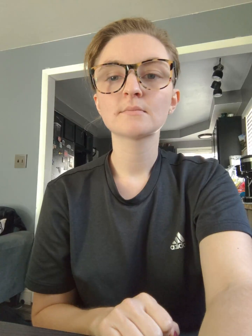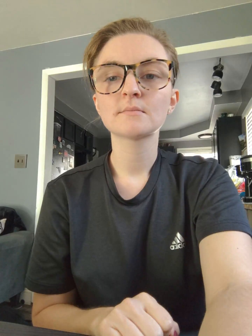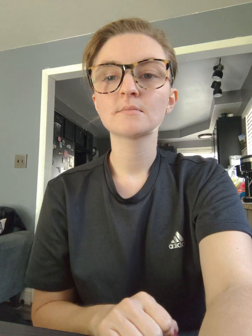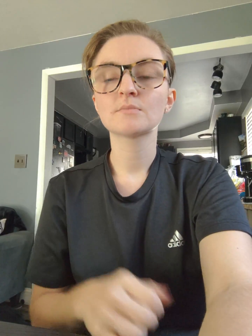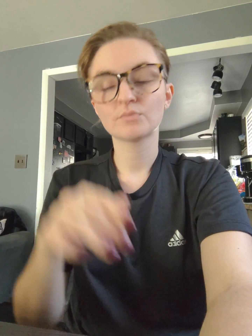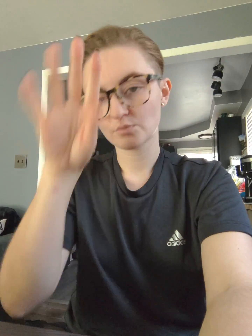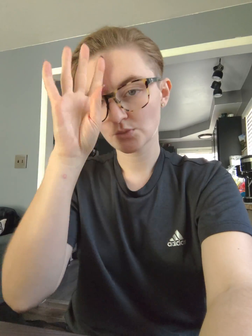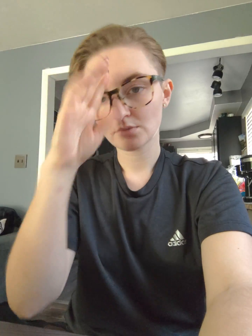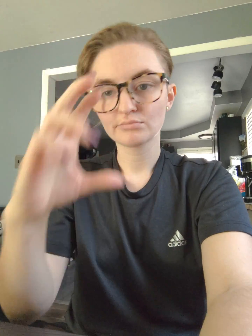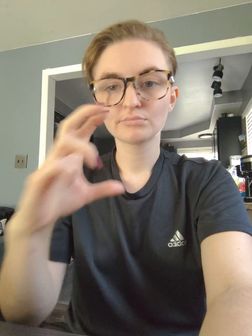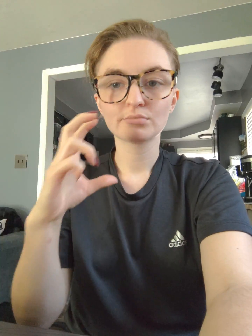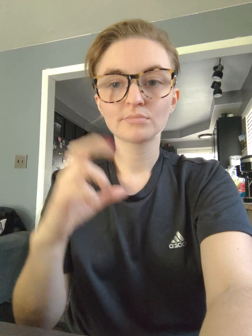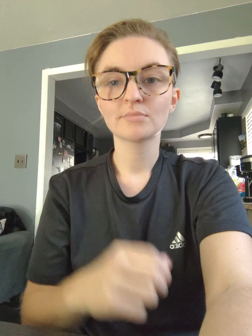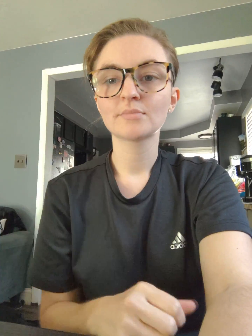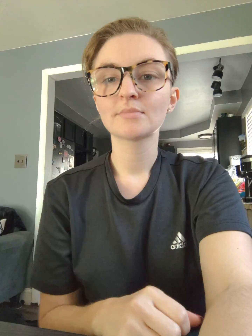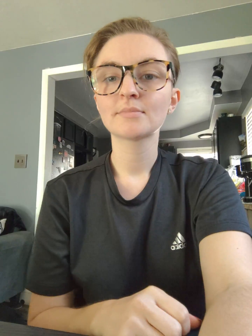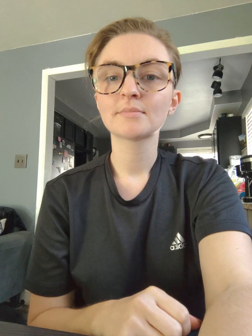fire truck